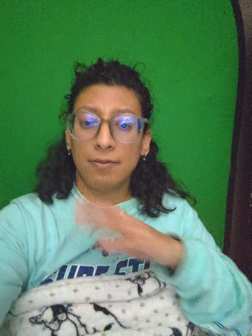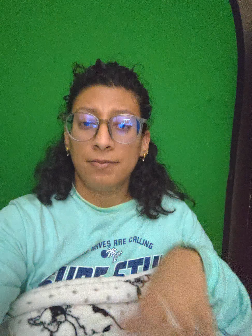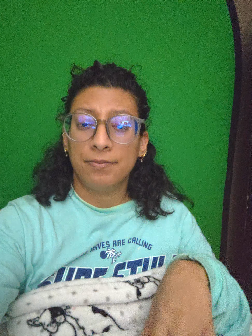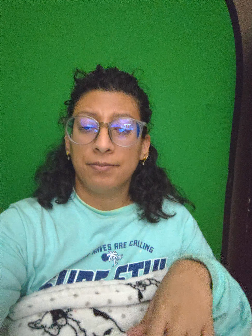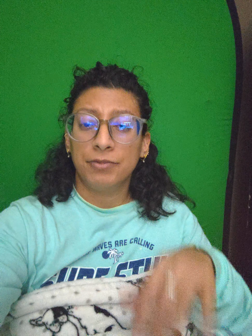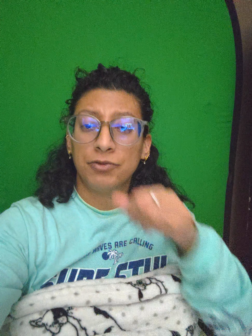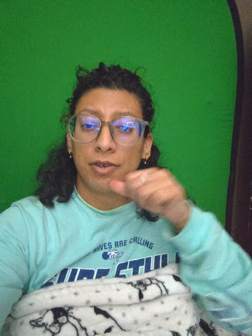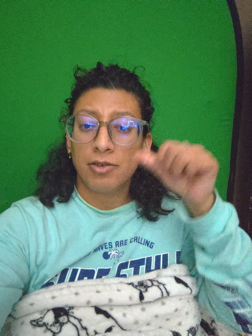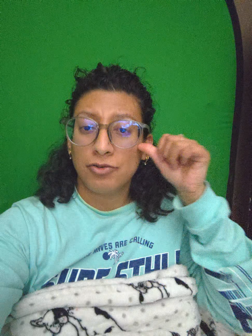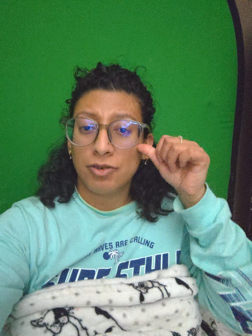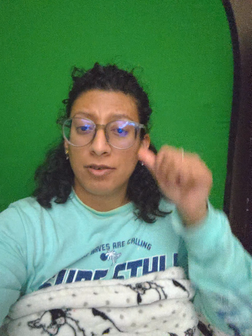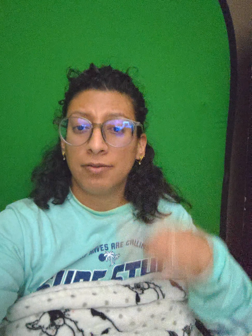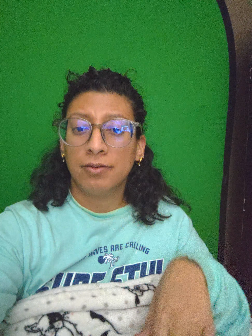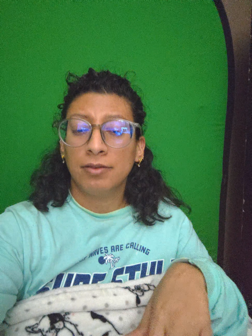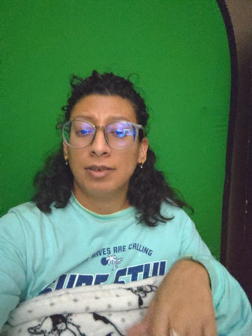yesterday